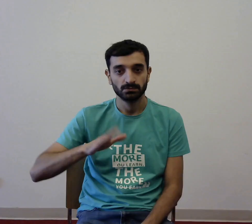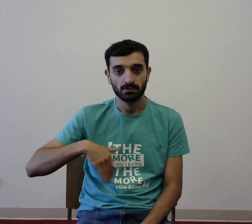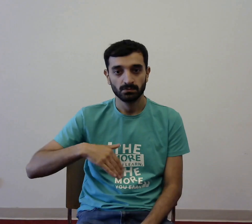sonra